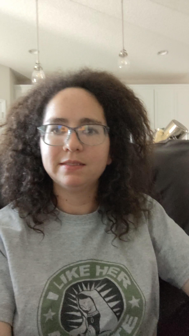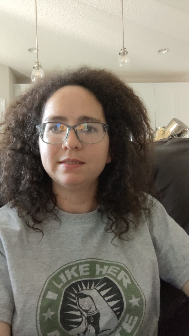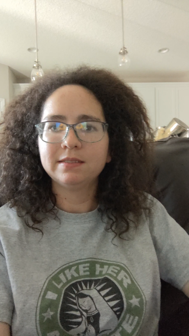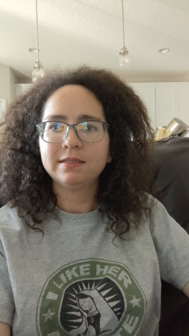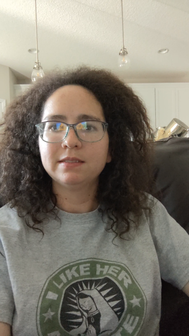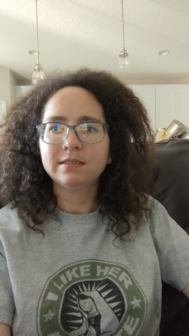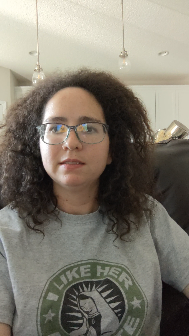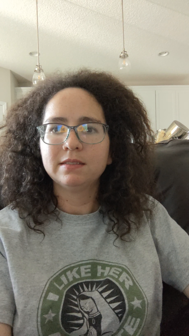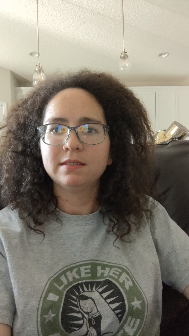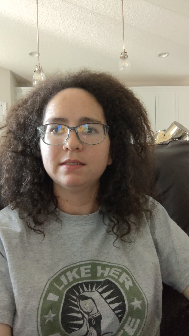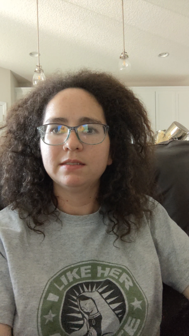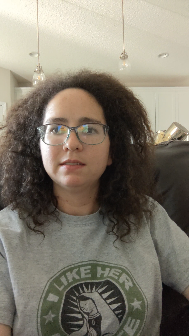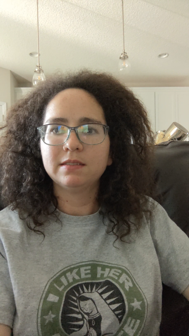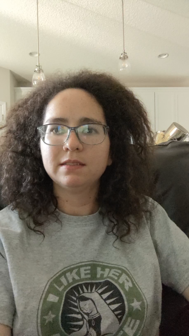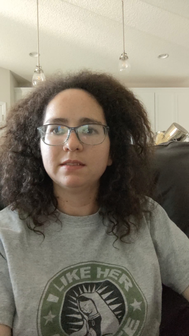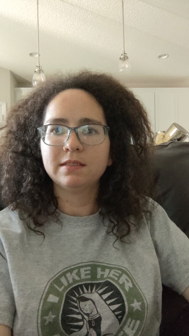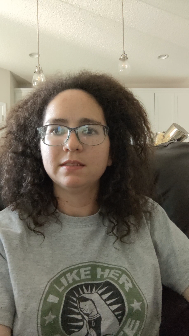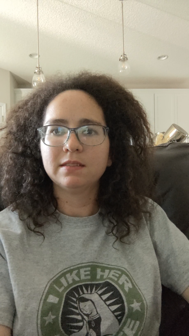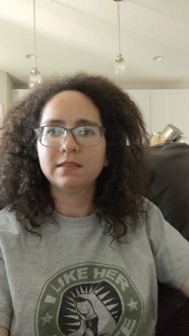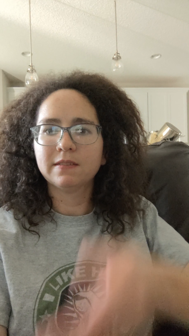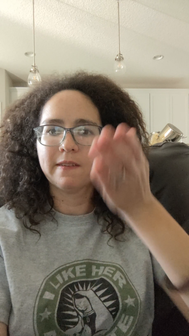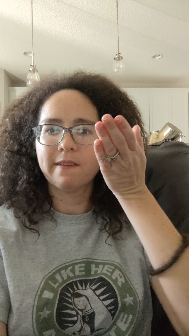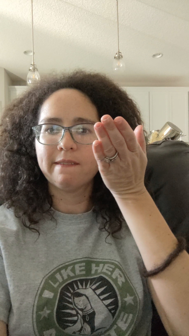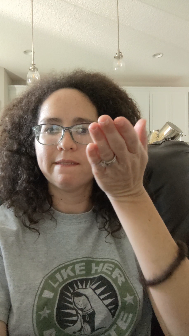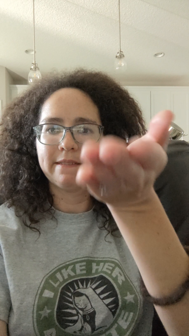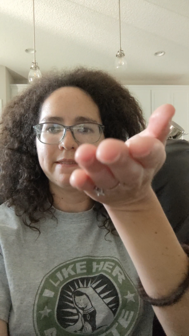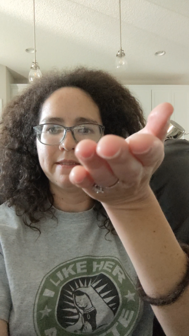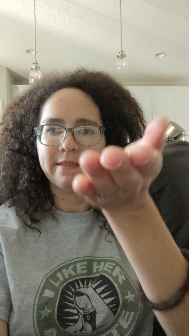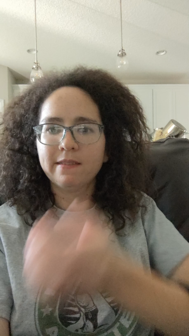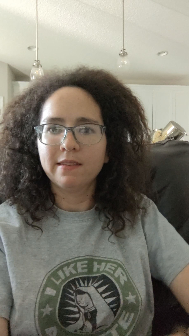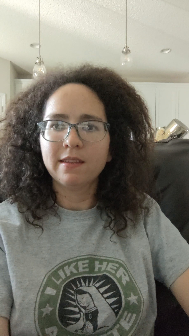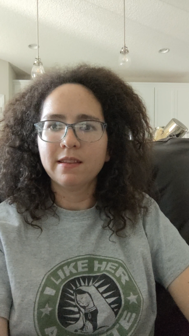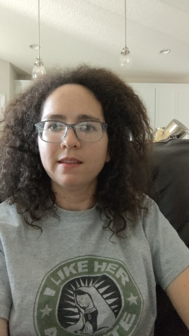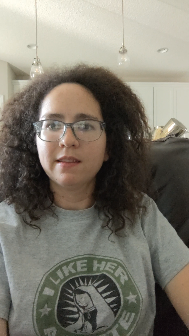oven